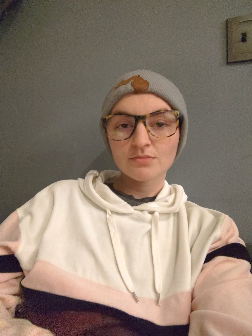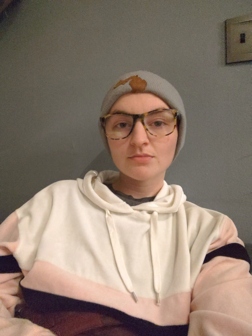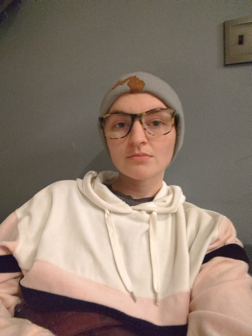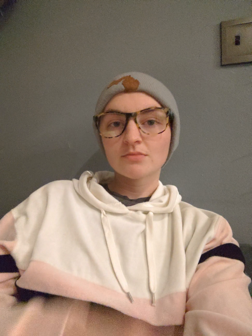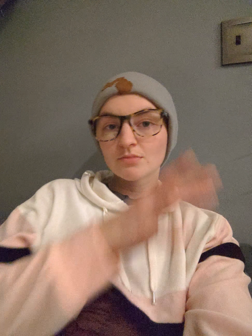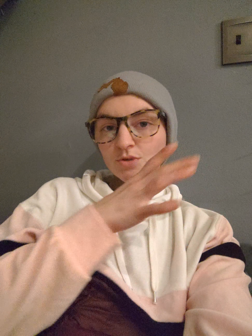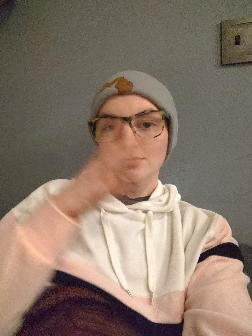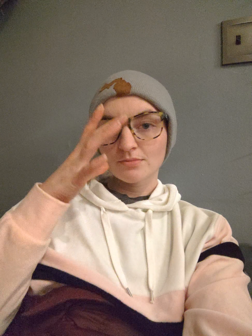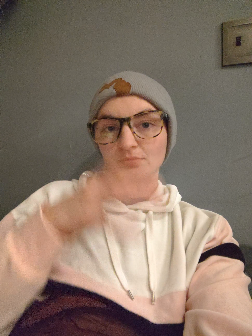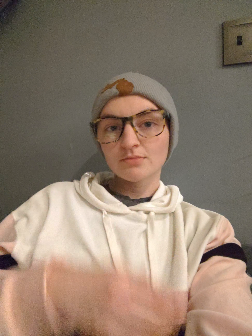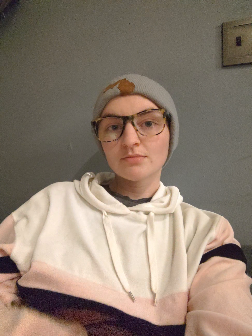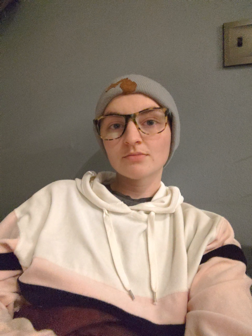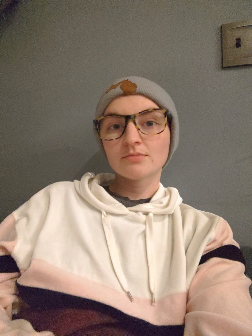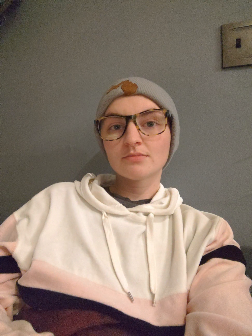farm